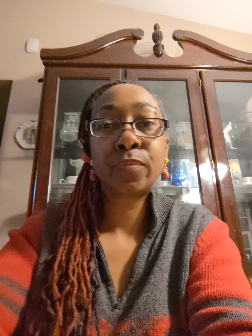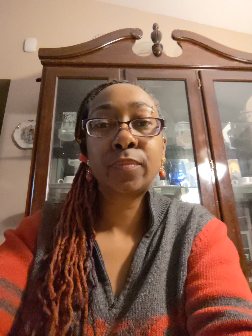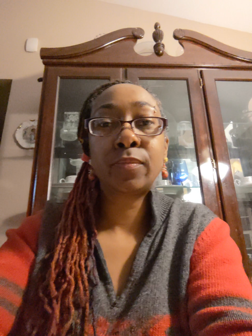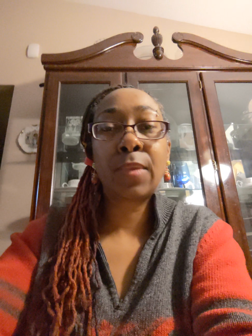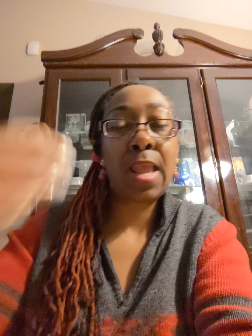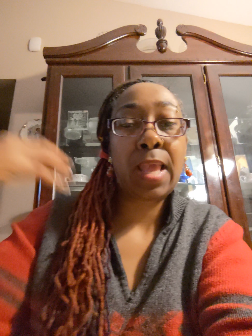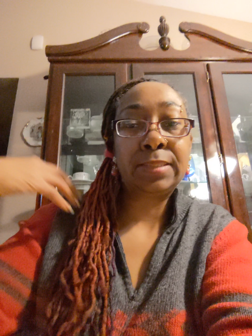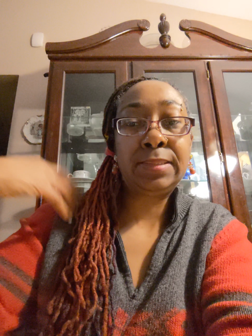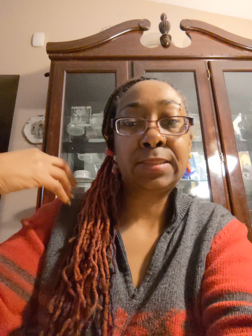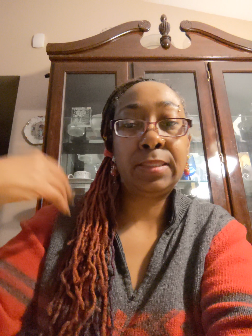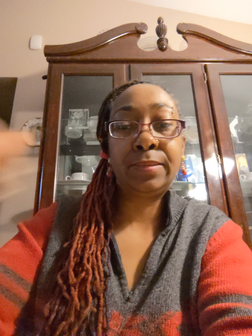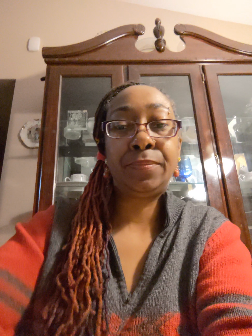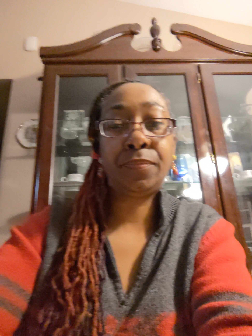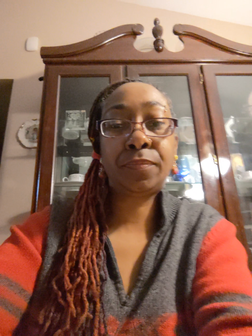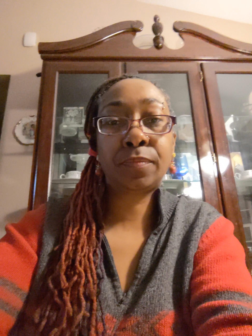outside